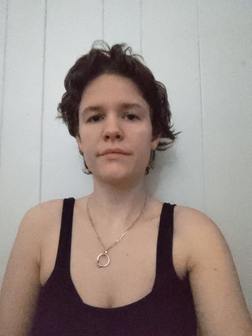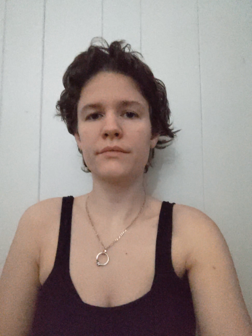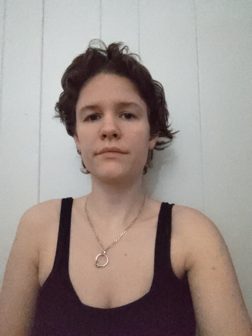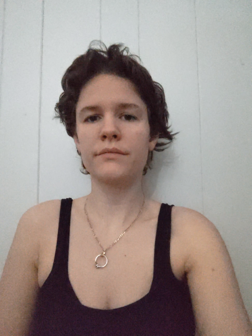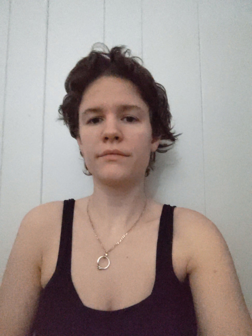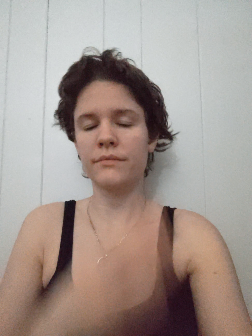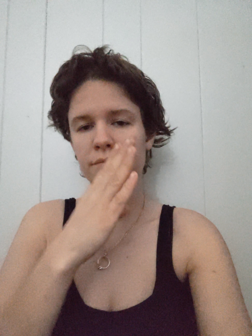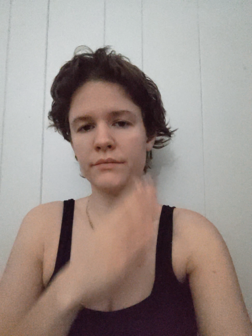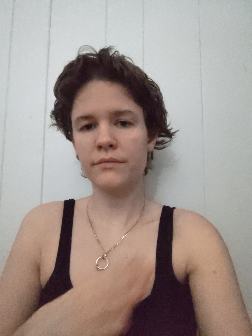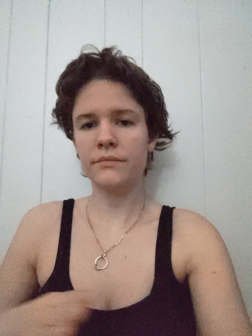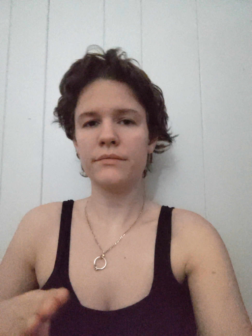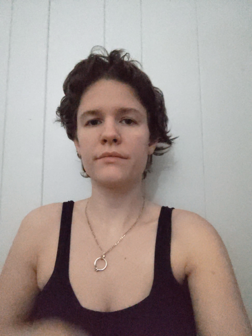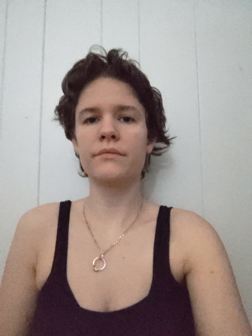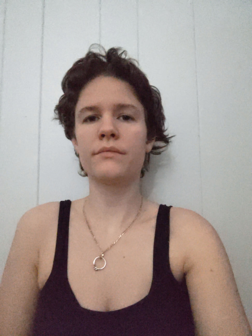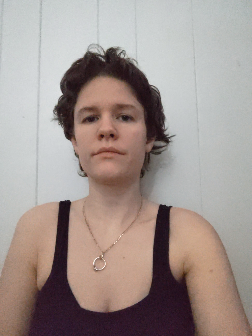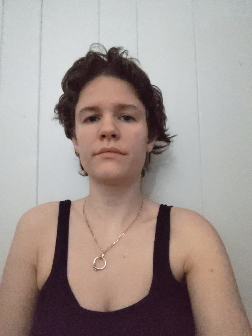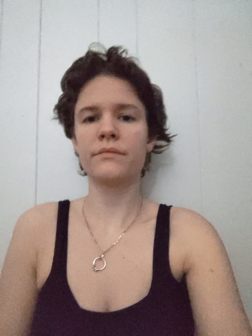quiet